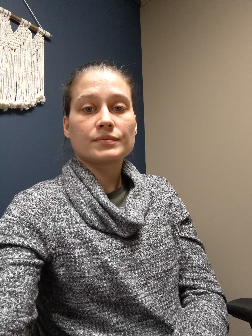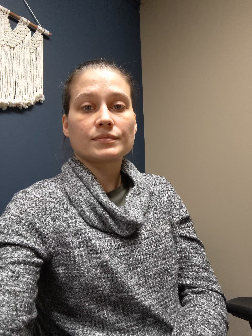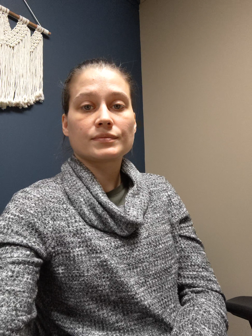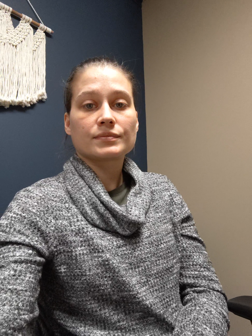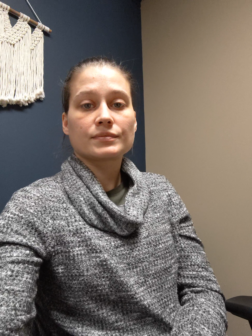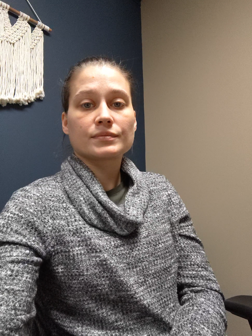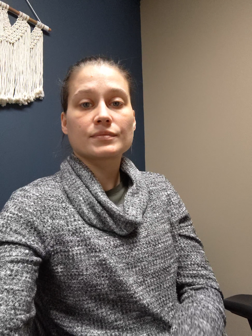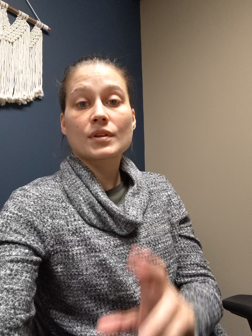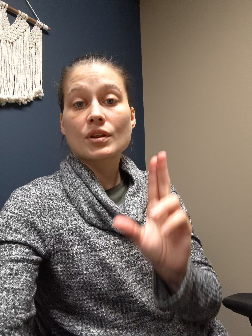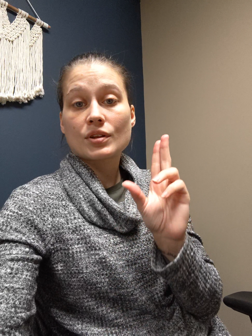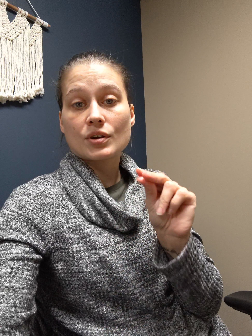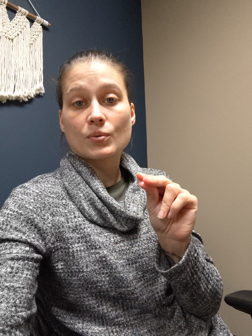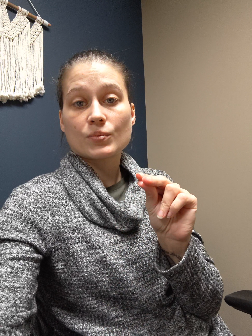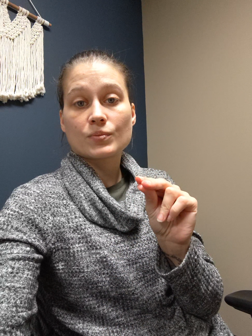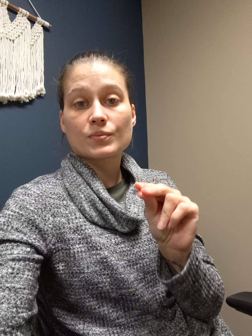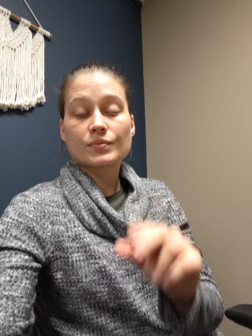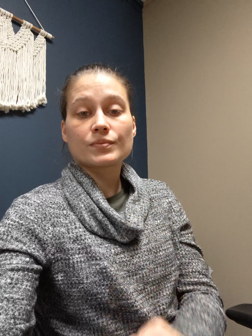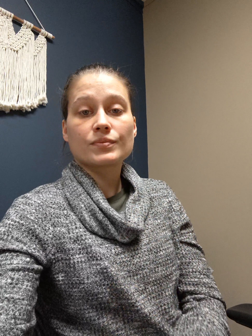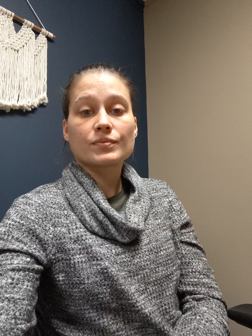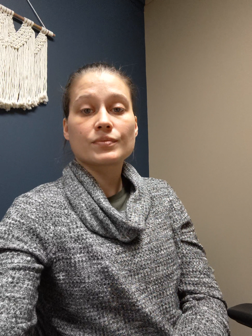no